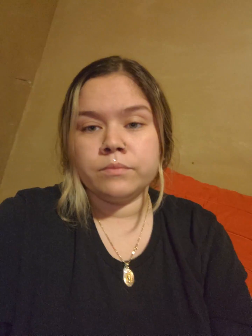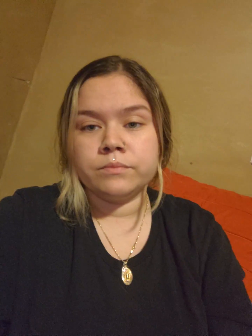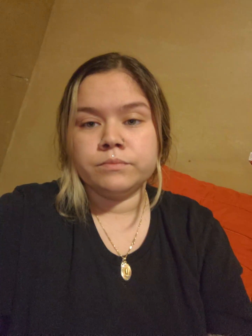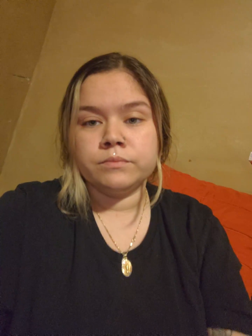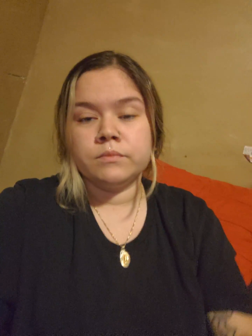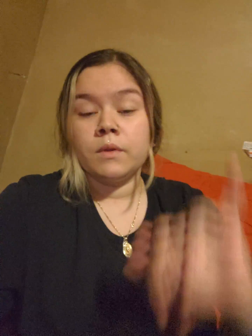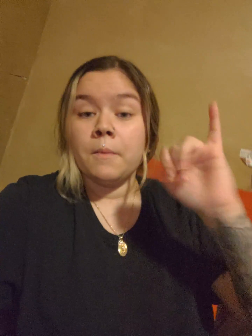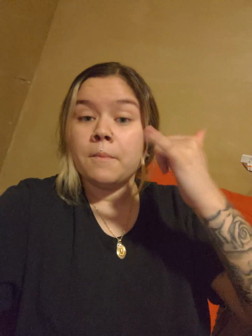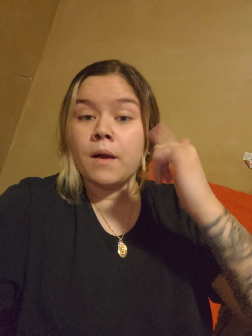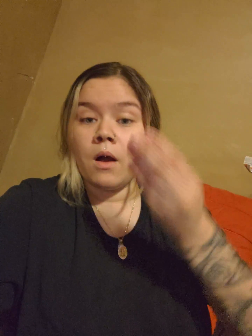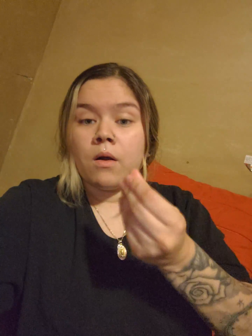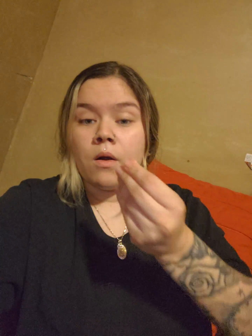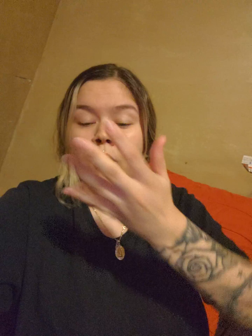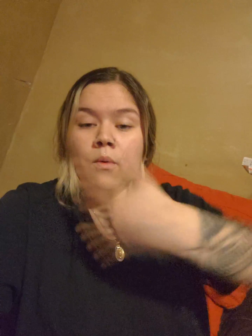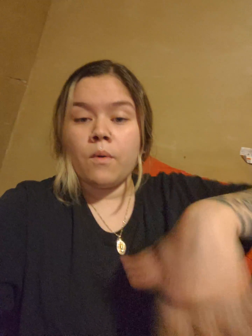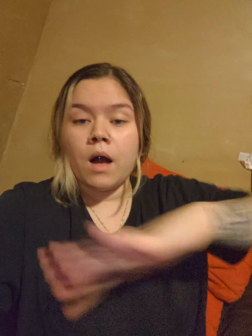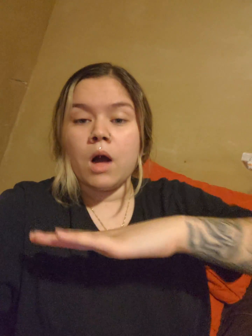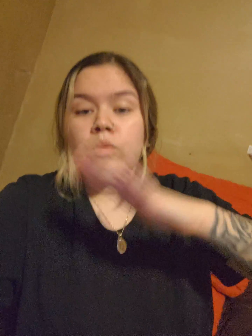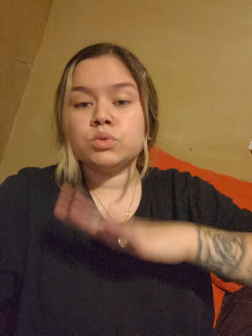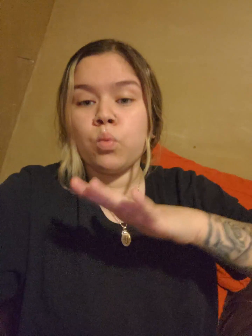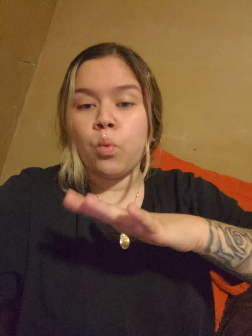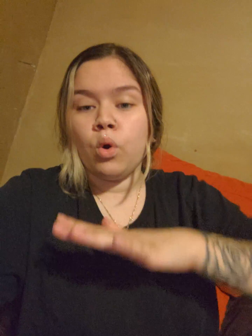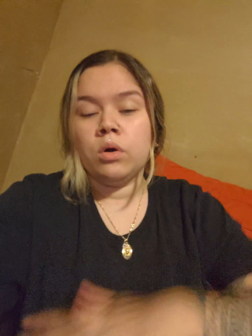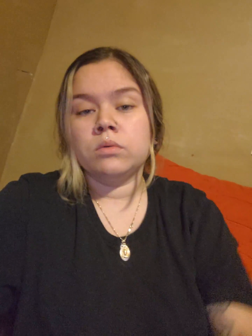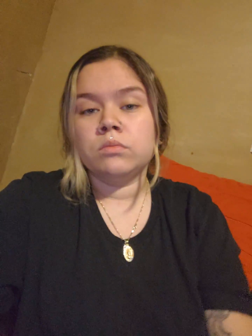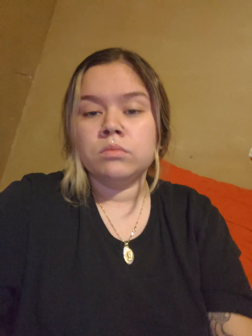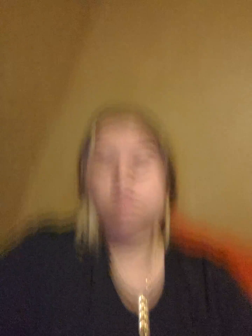playground